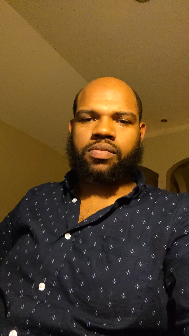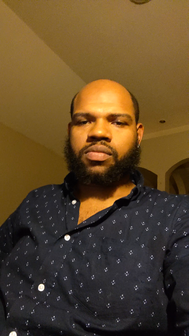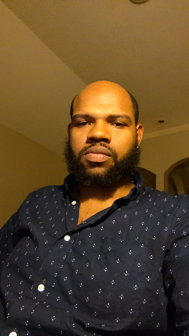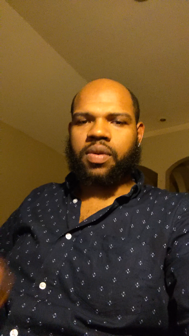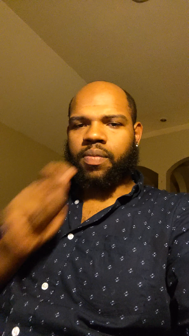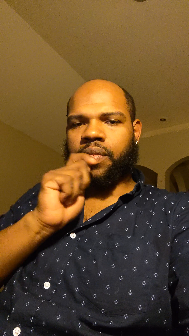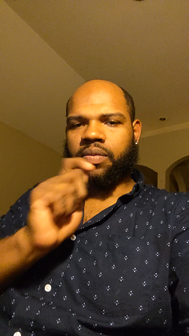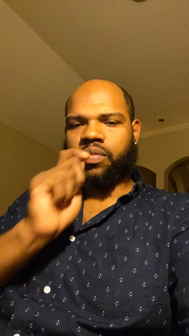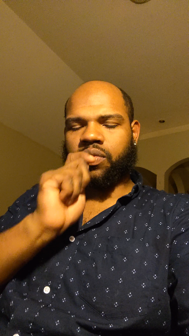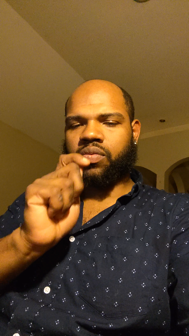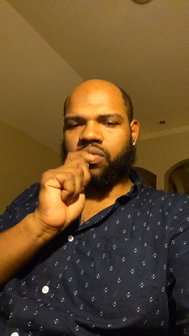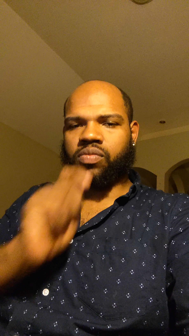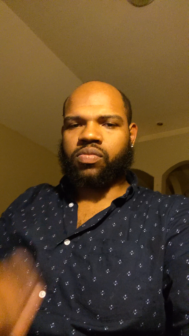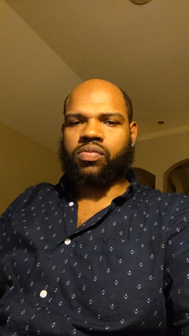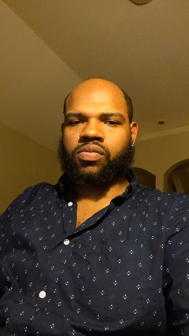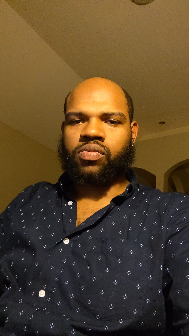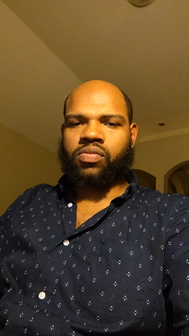popsicle